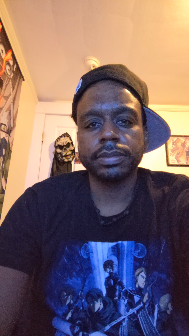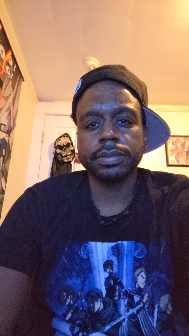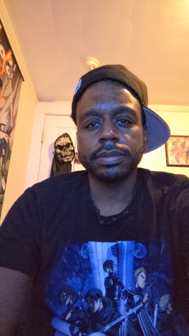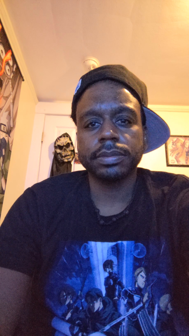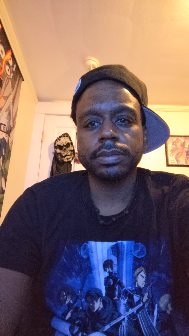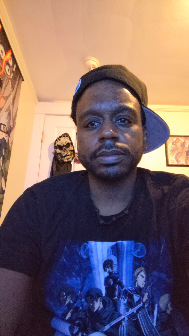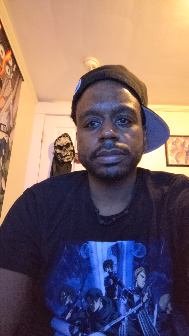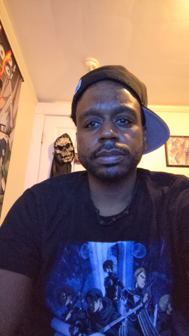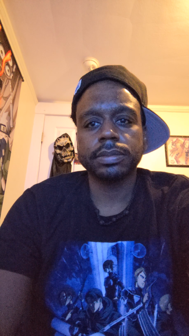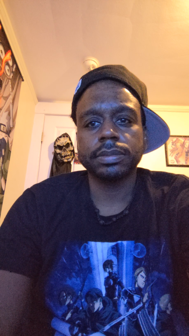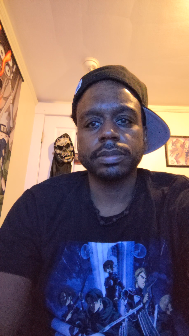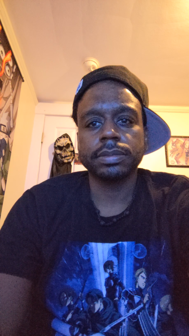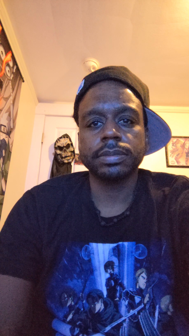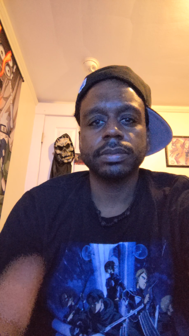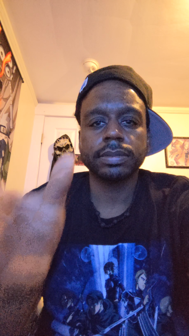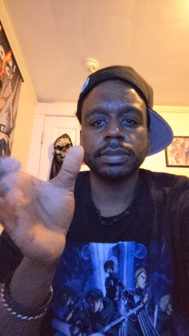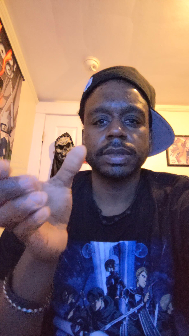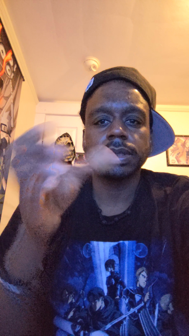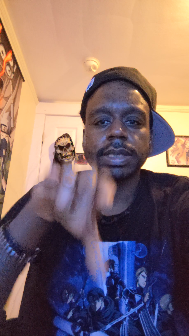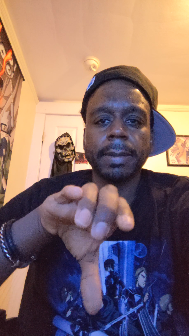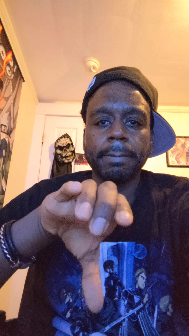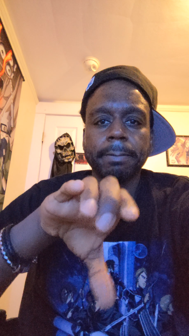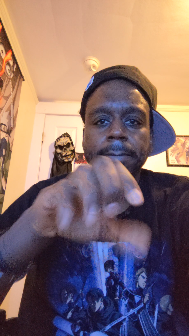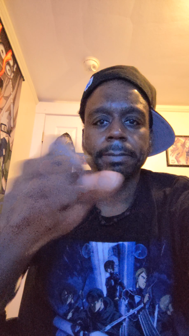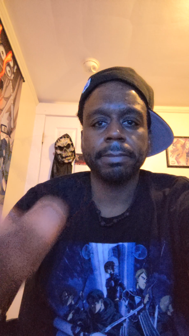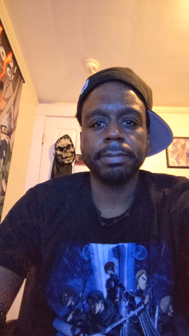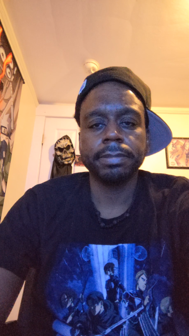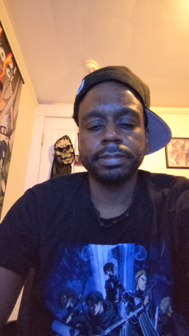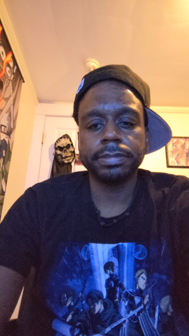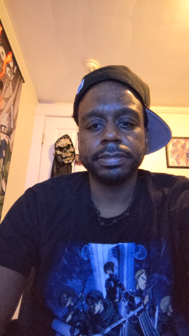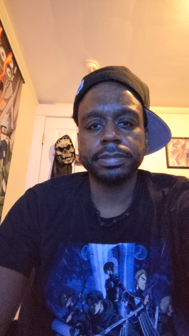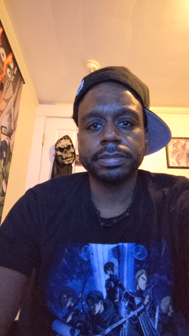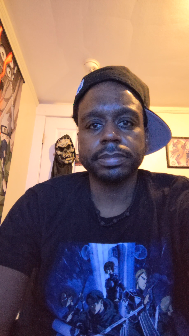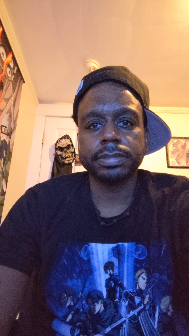dump